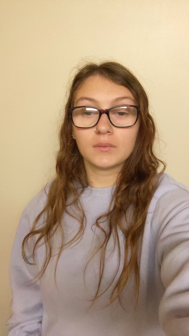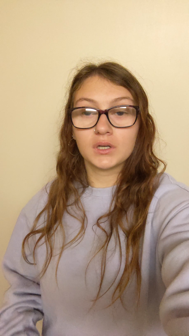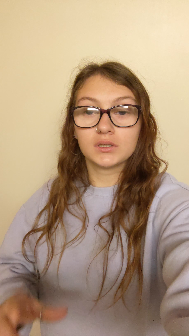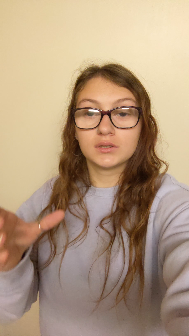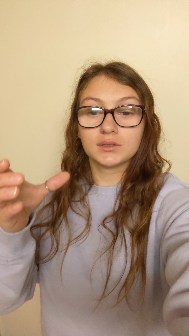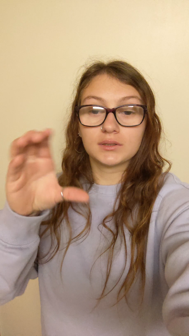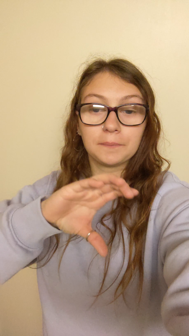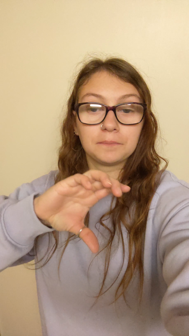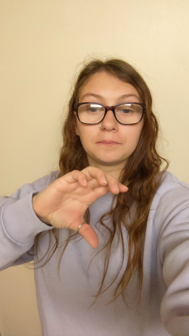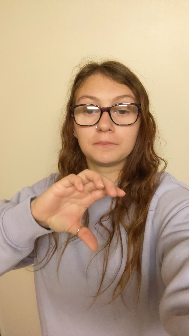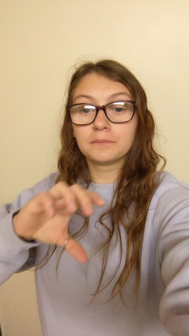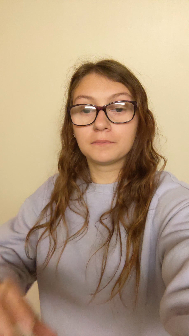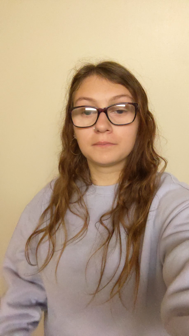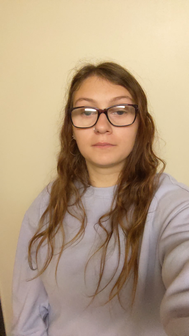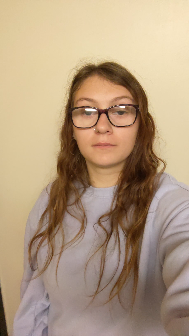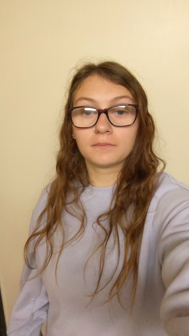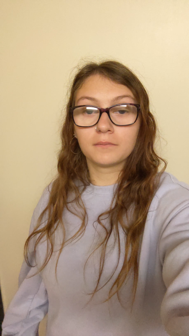dump